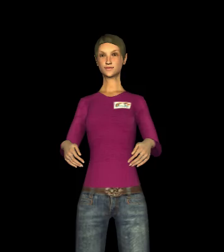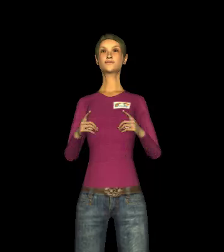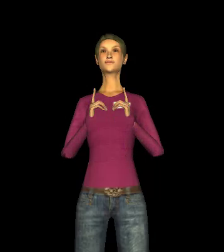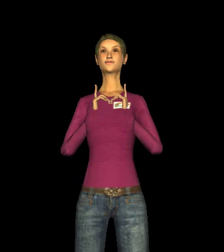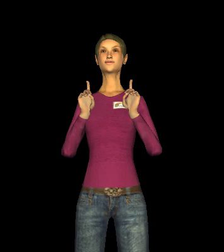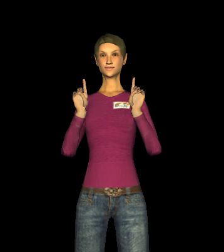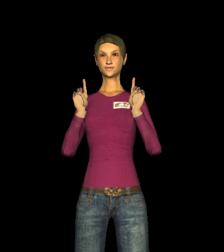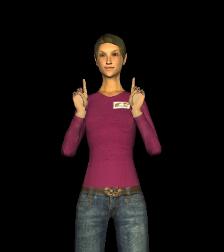ديمقراطية